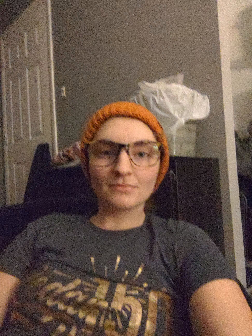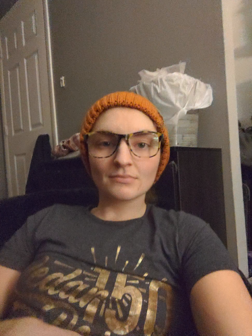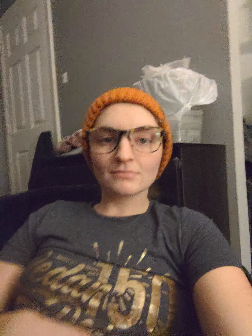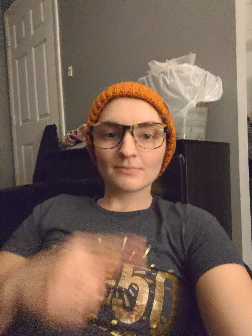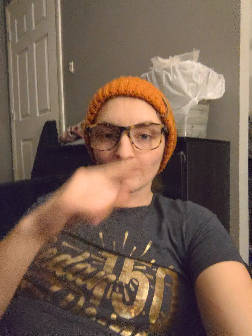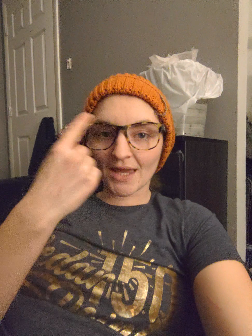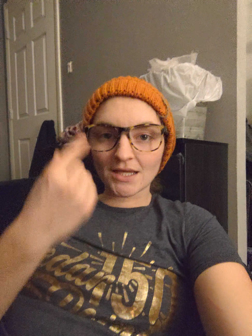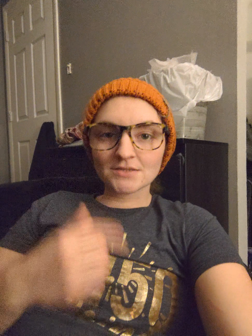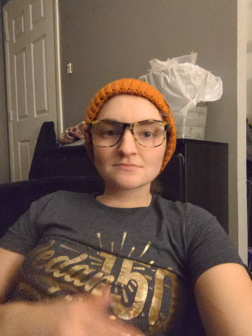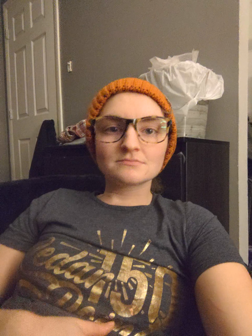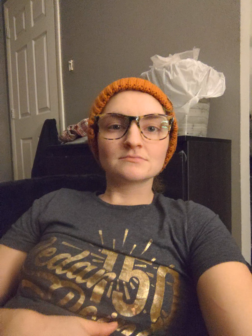black